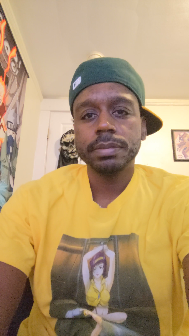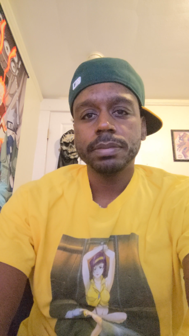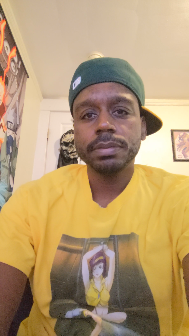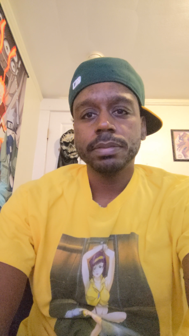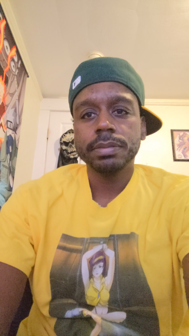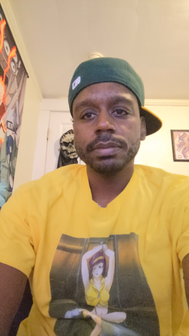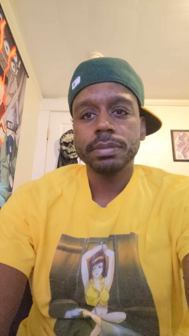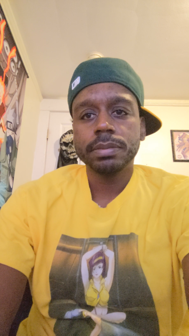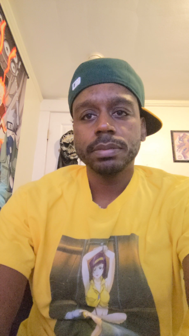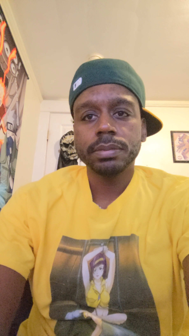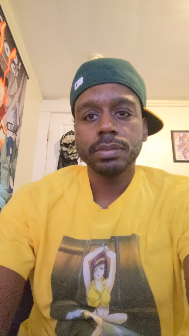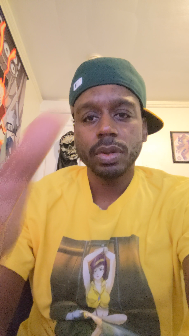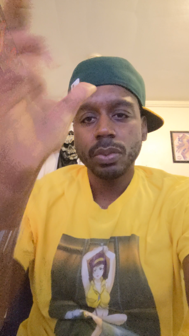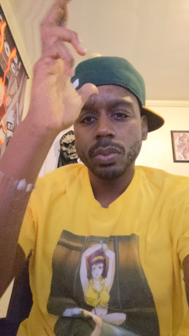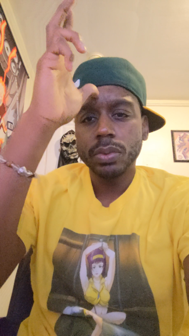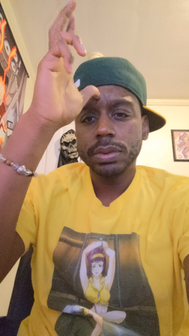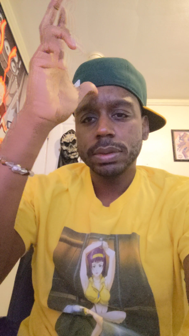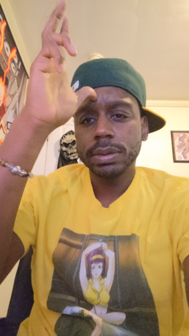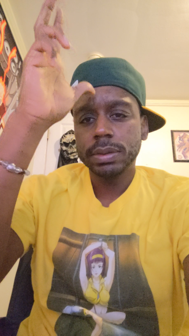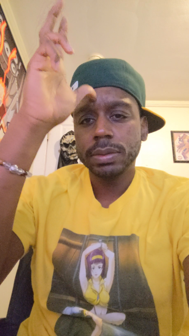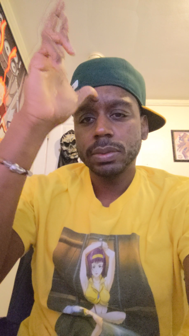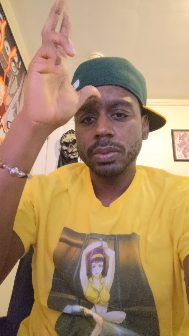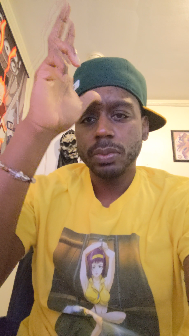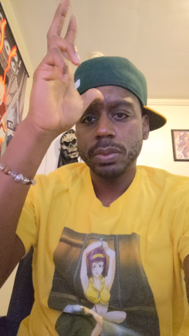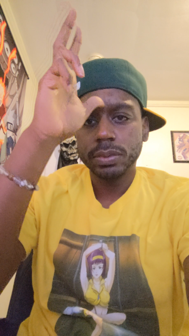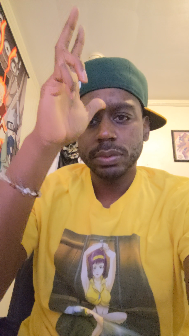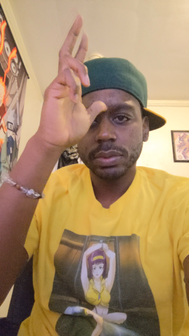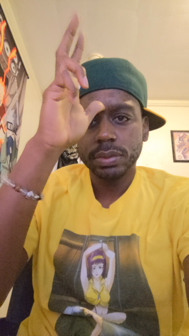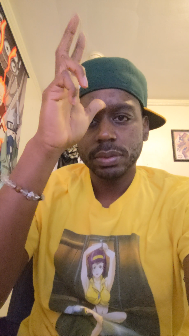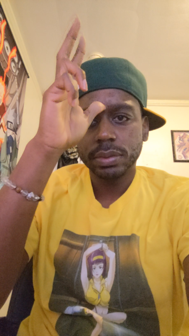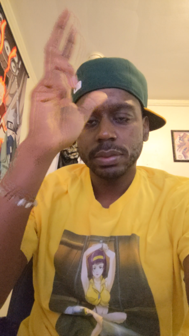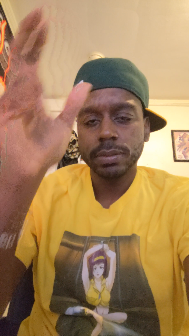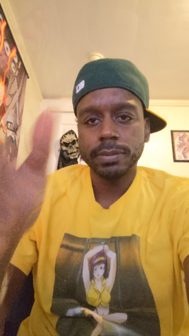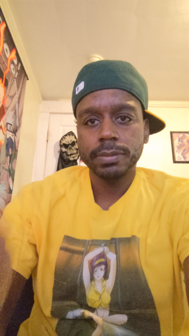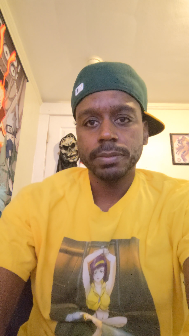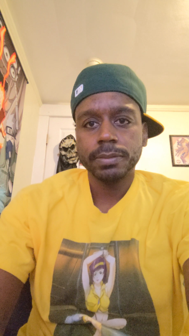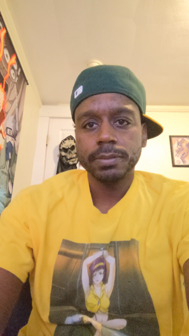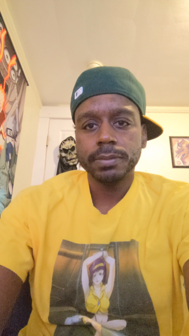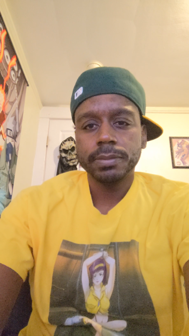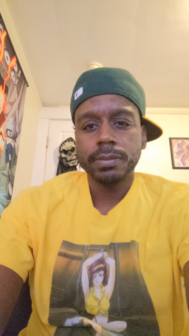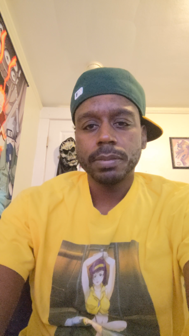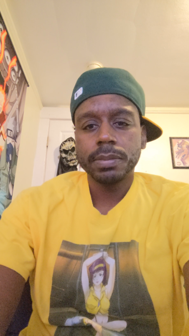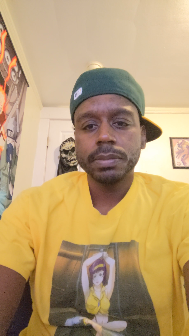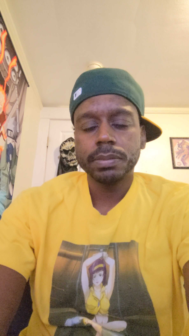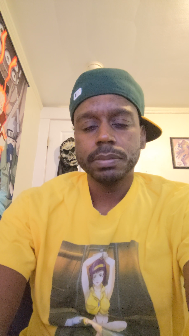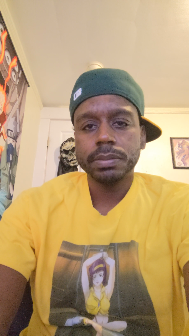rooster